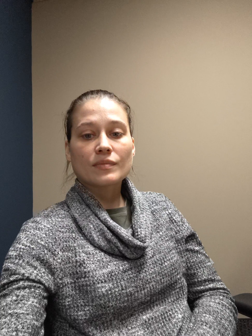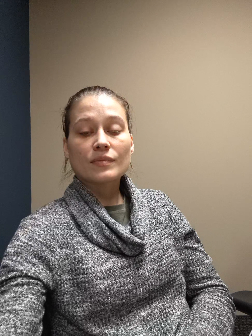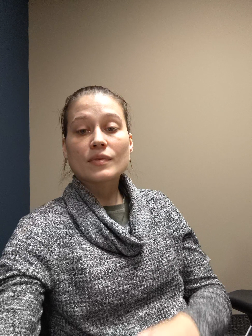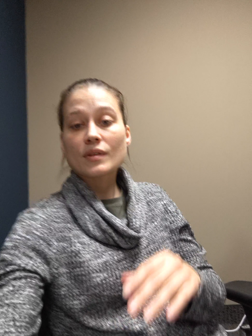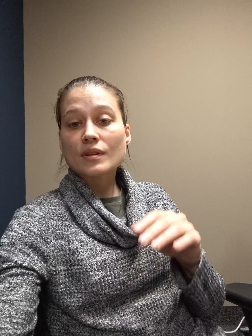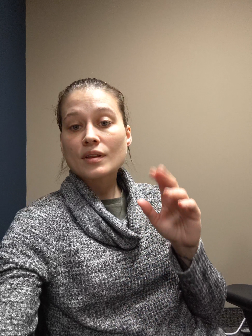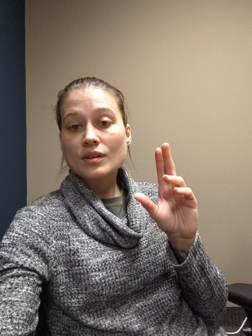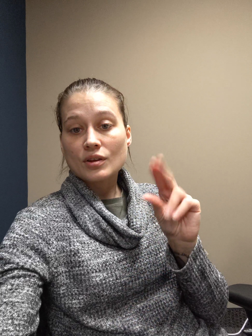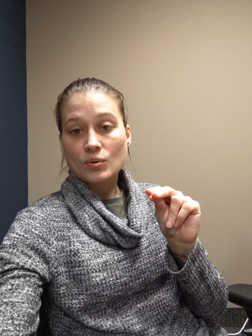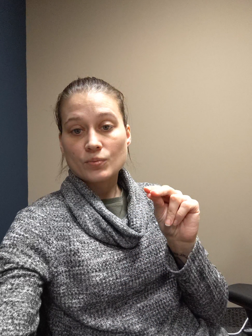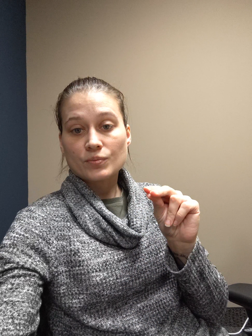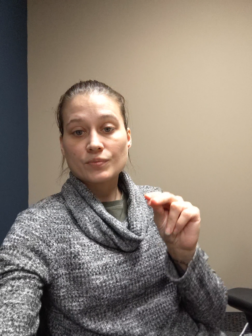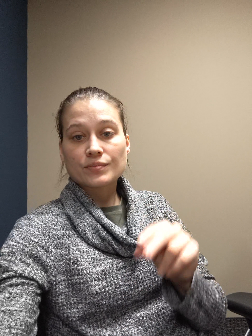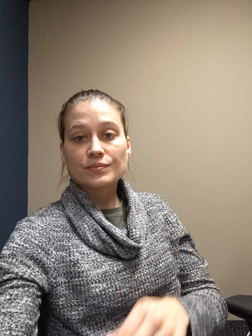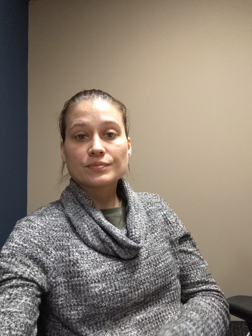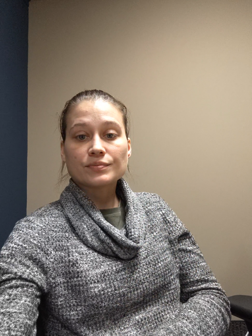no